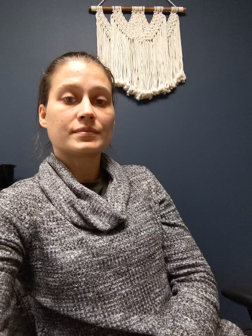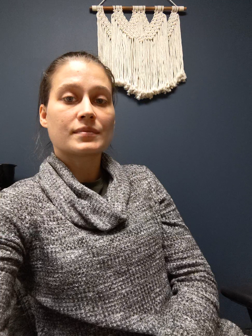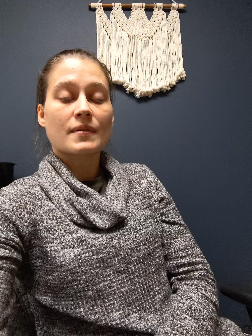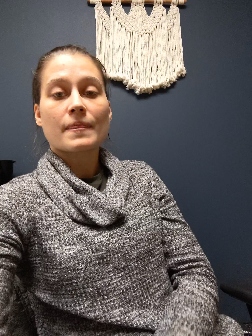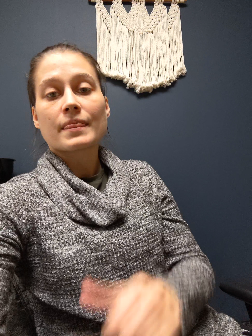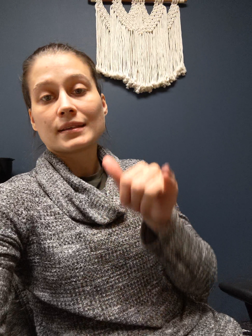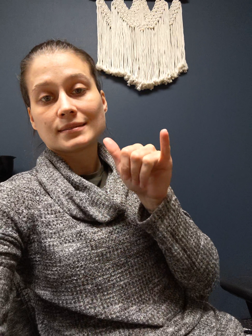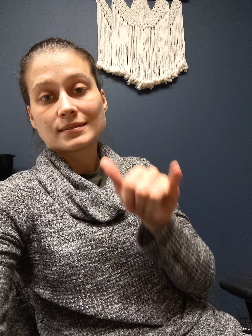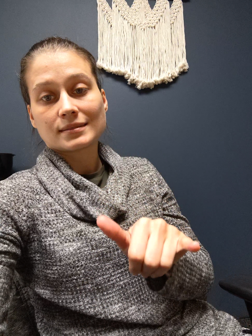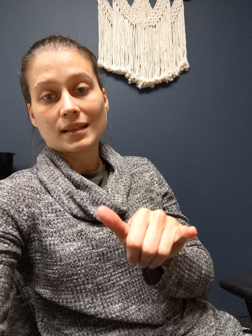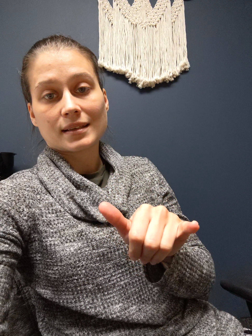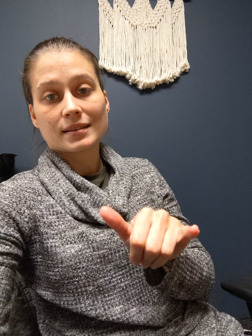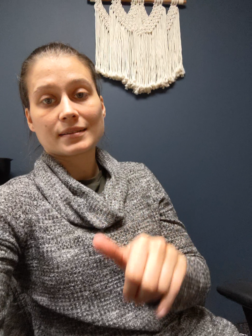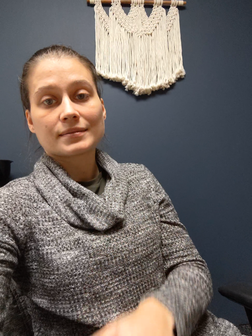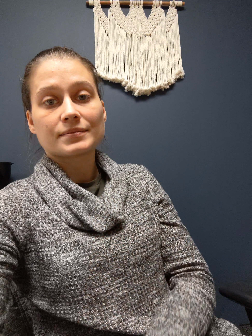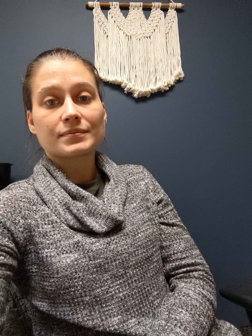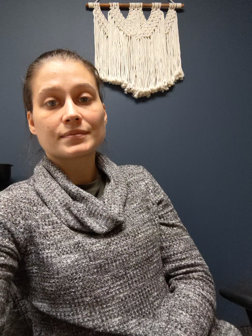stay